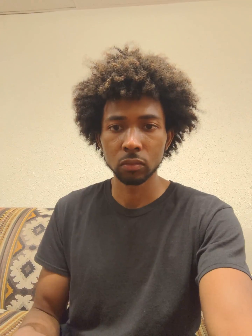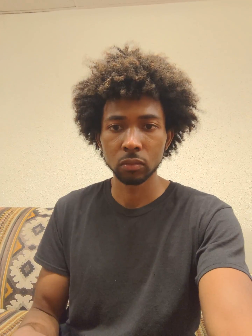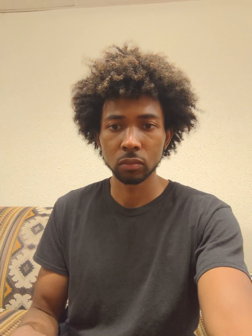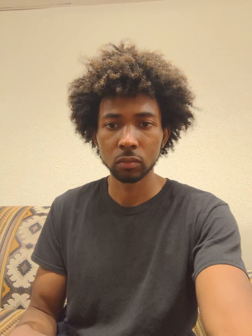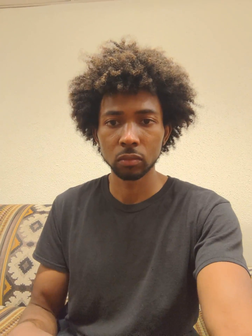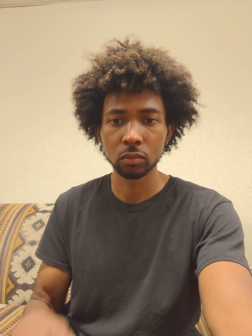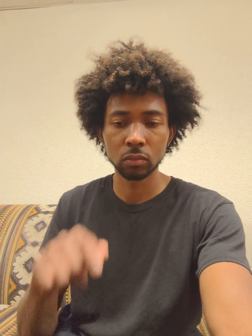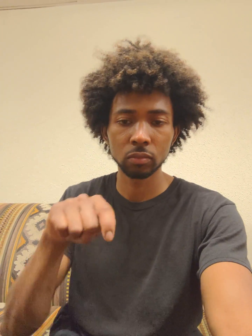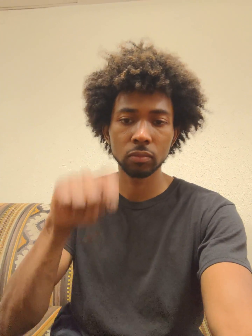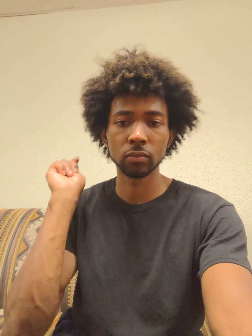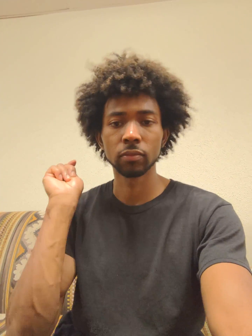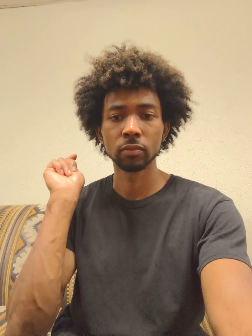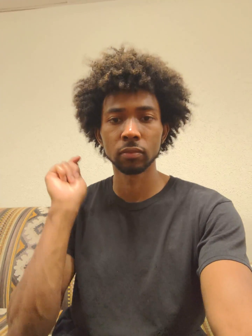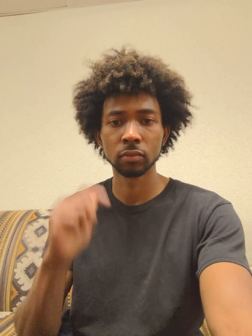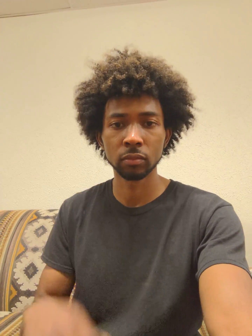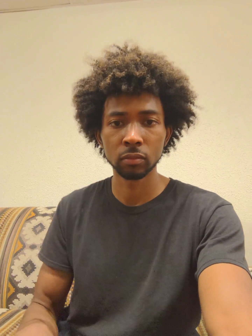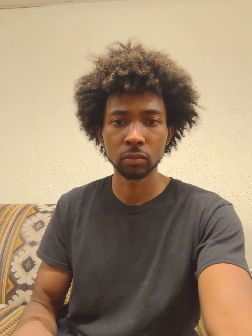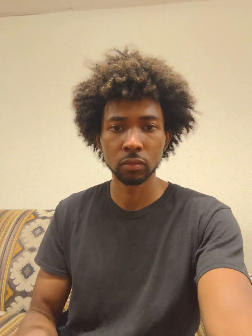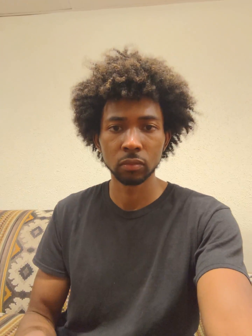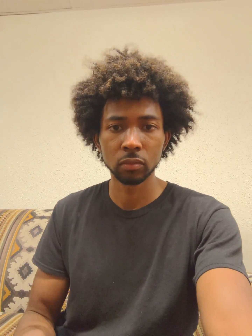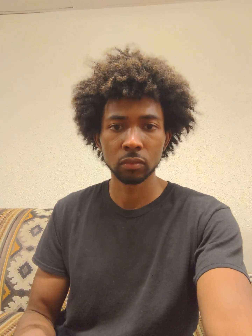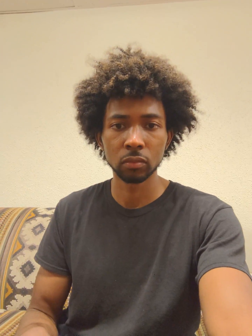rip